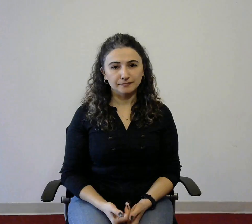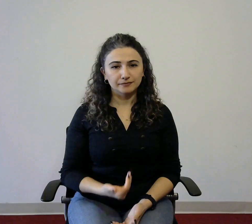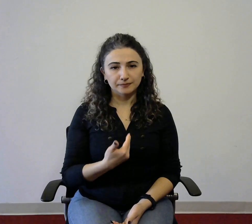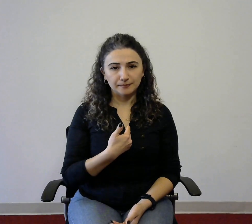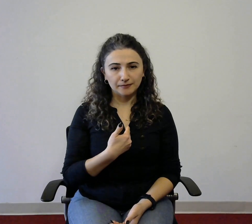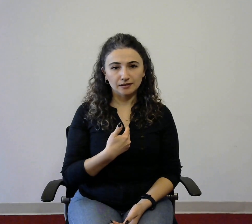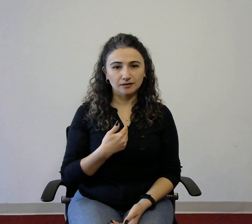mənim